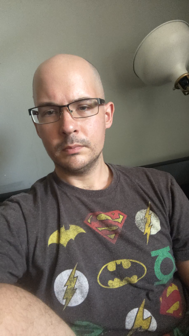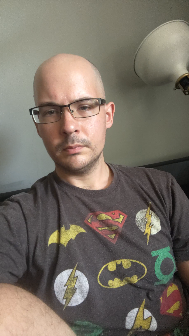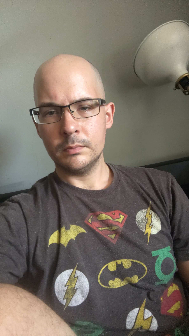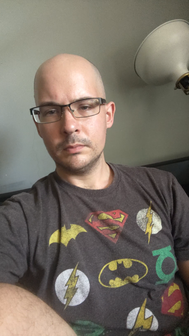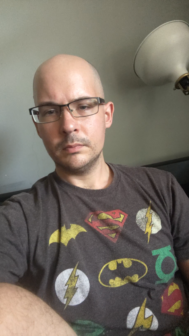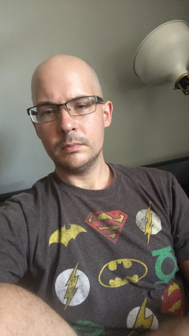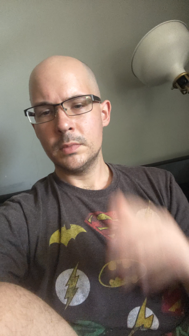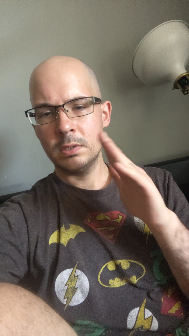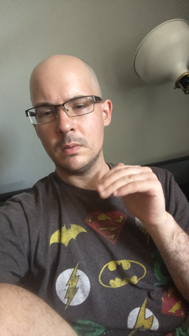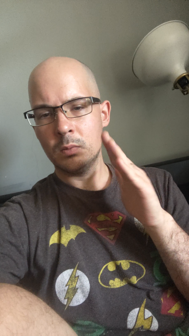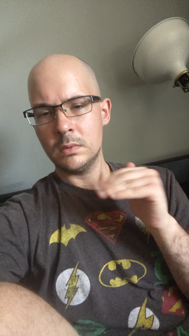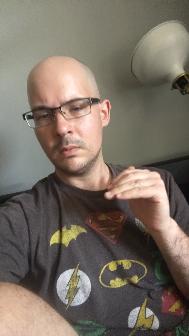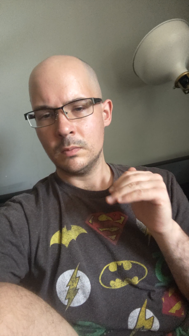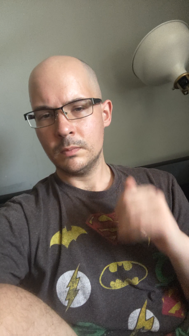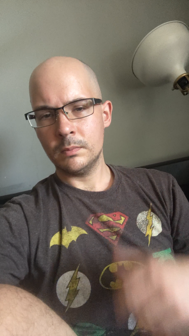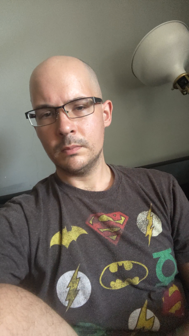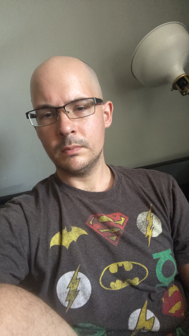downtown